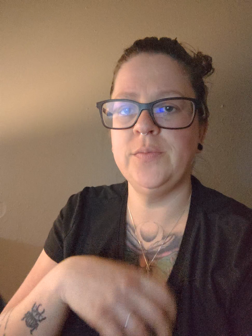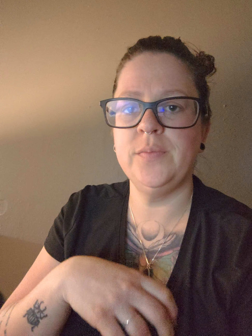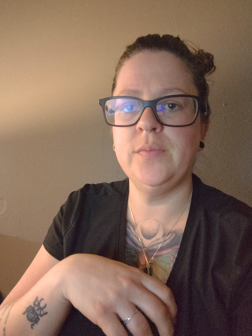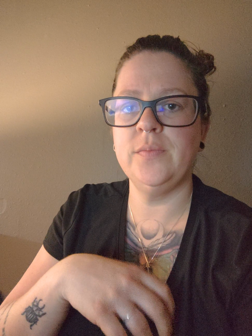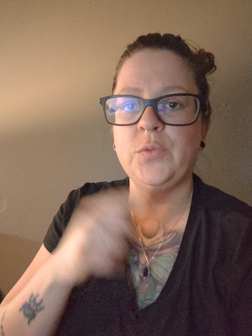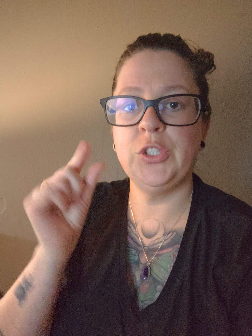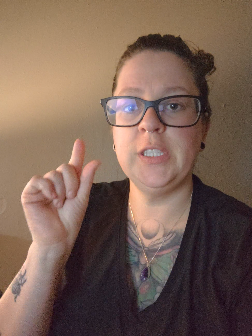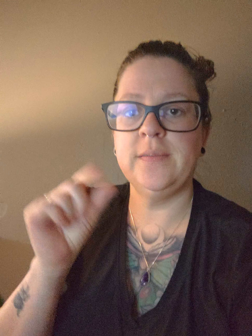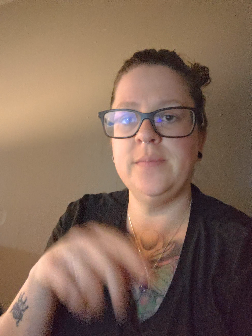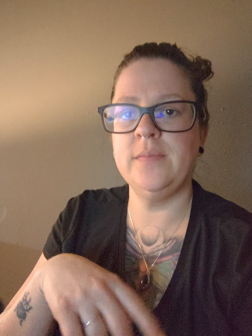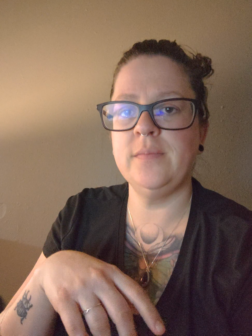green